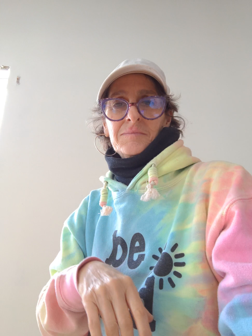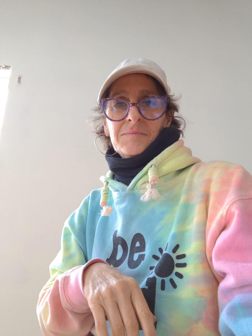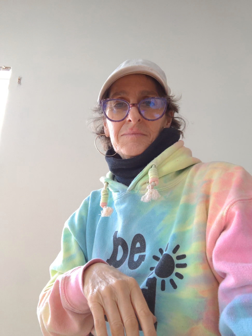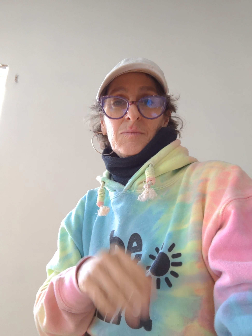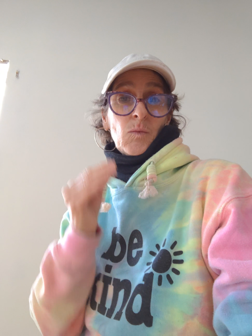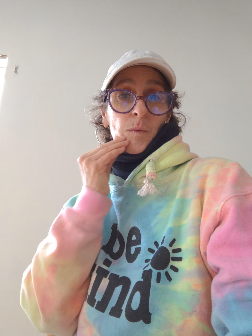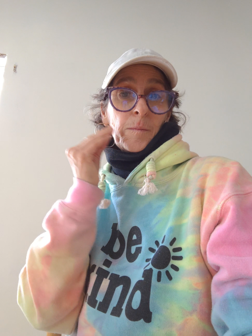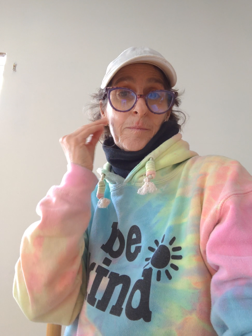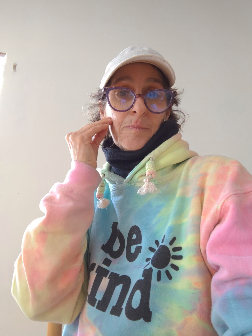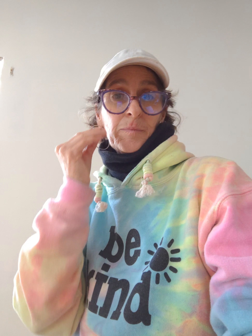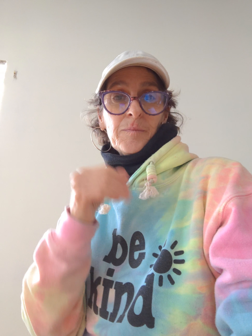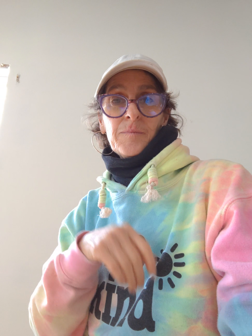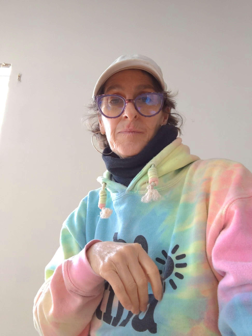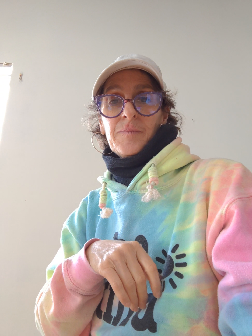home